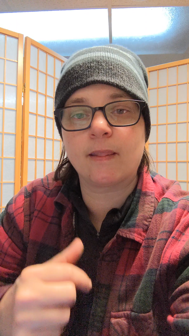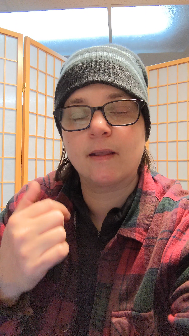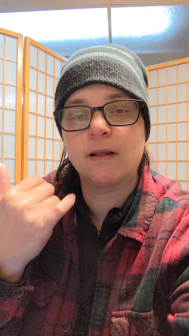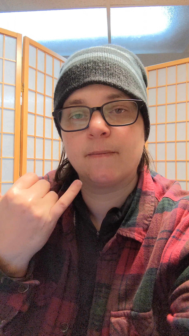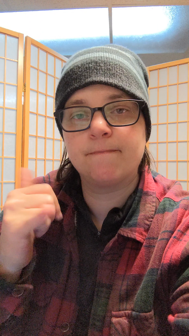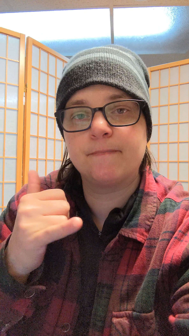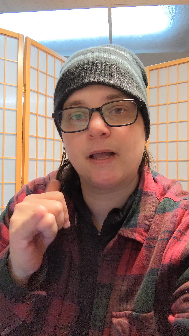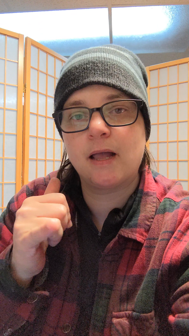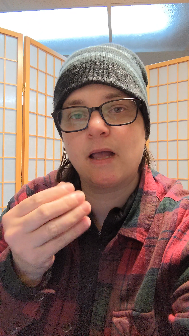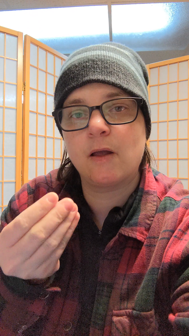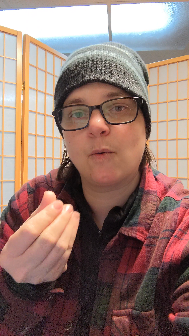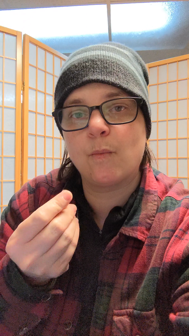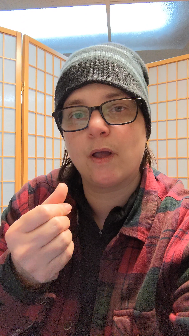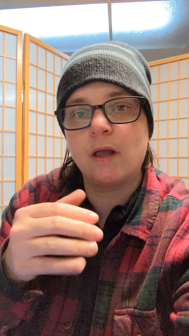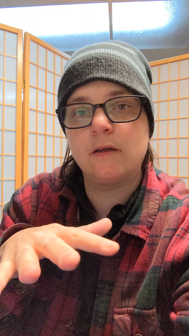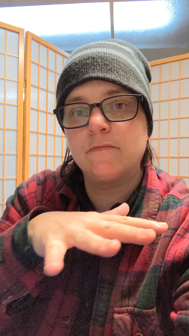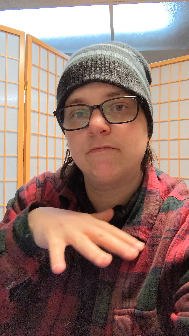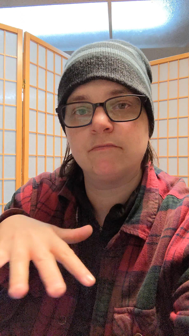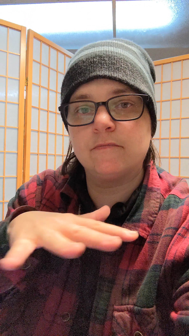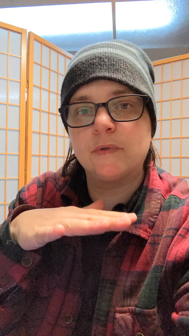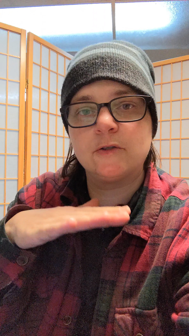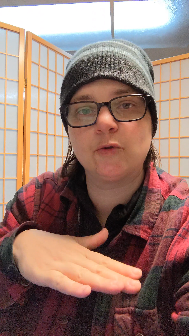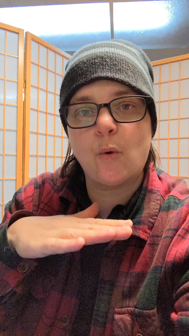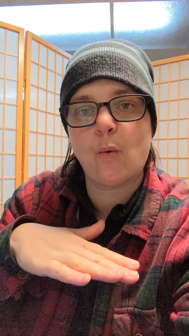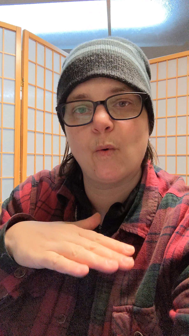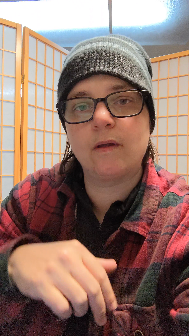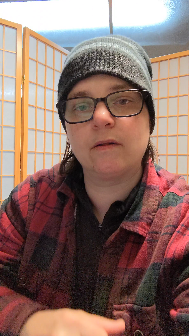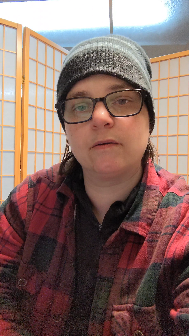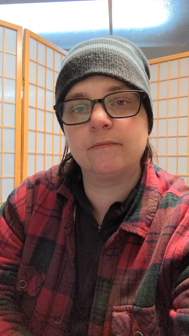playground